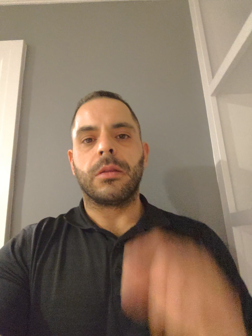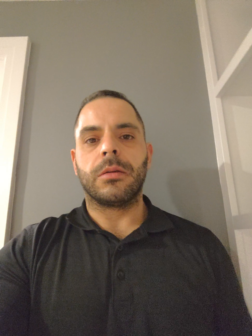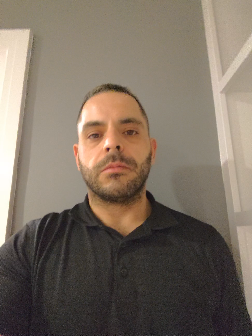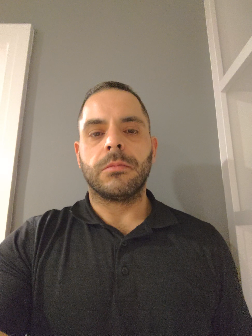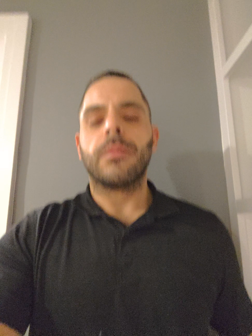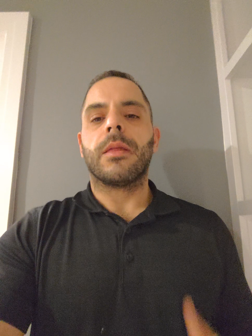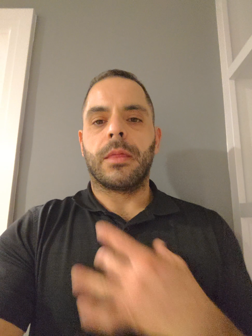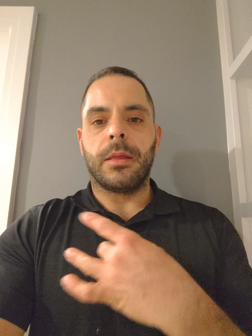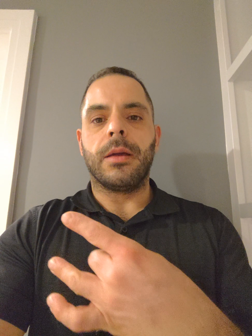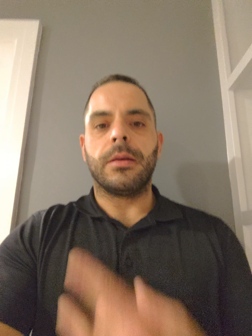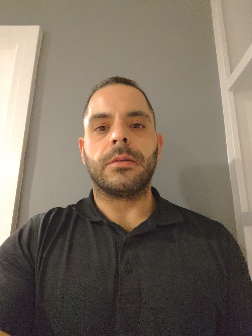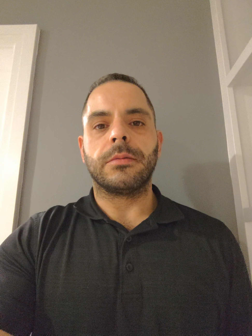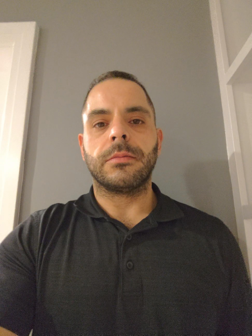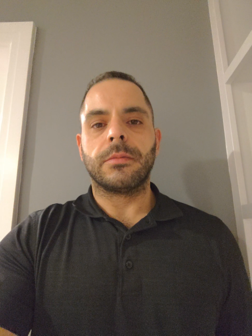like